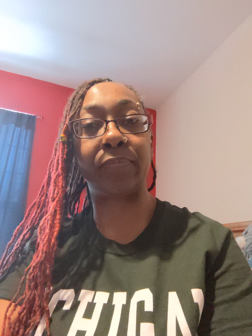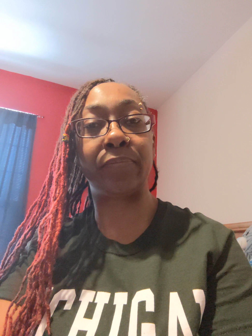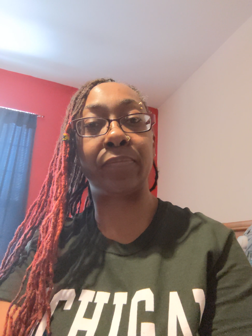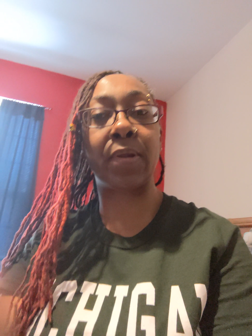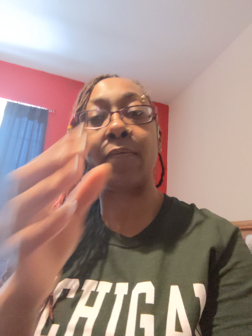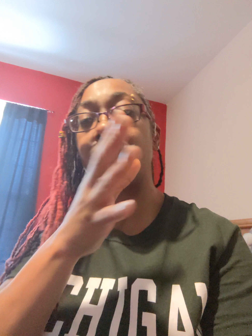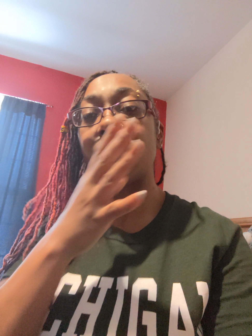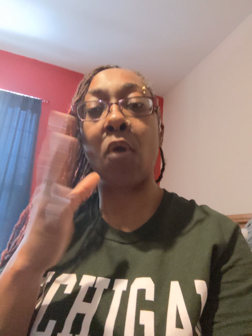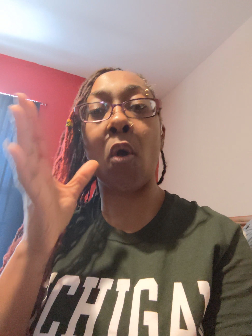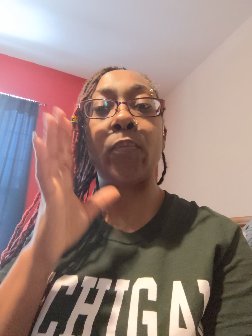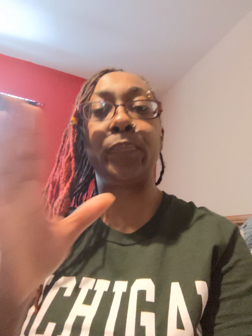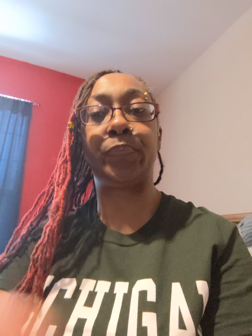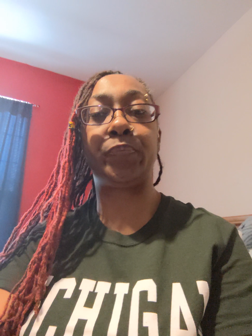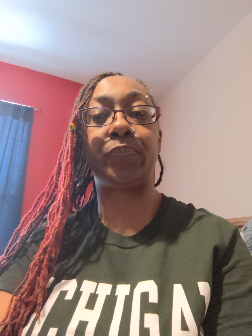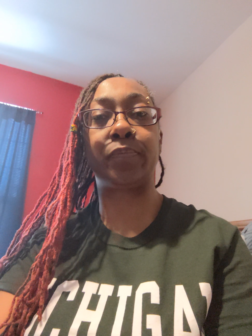farm